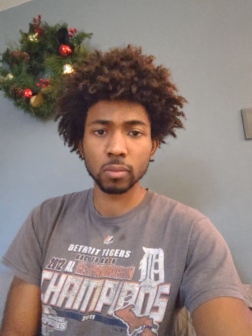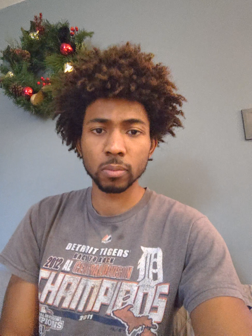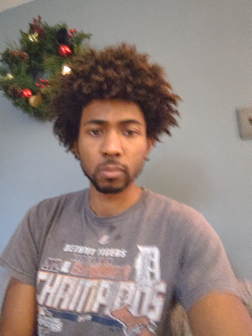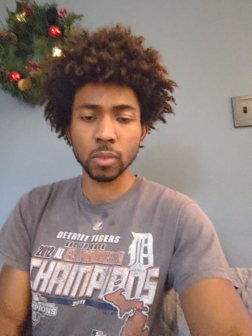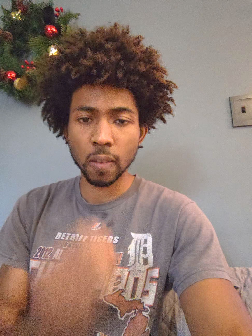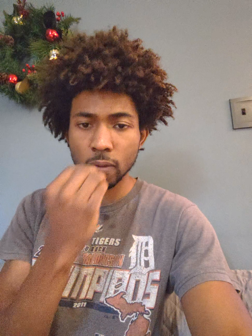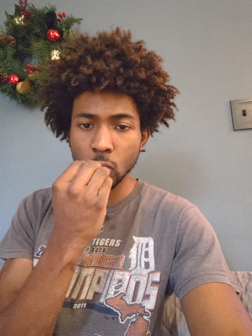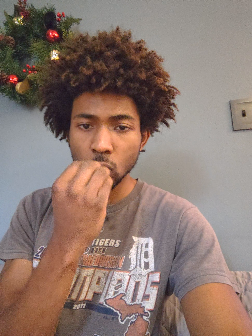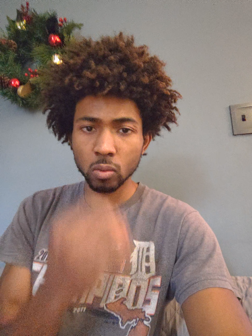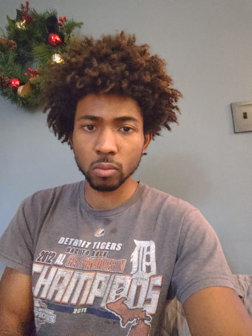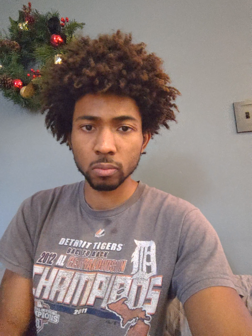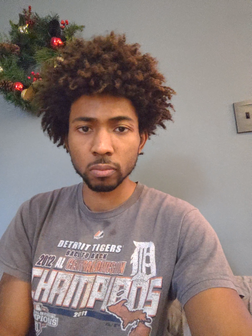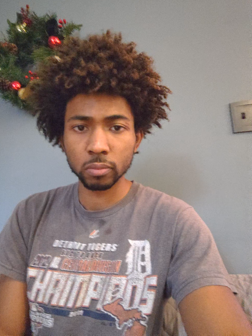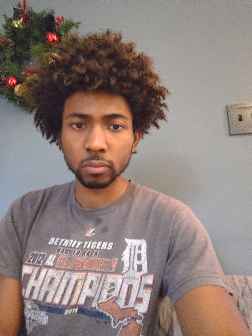food